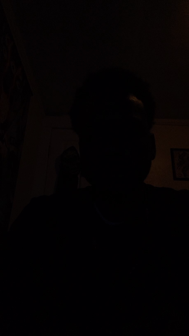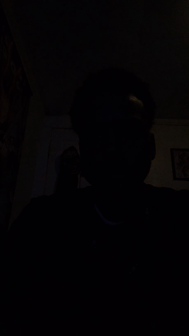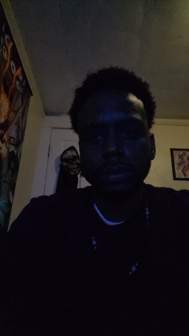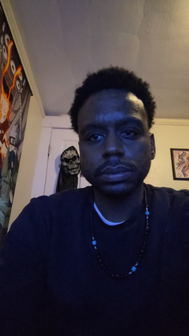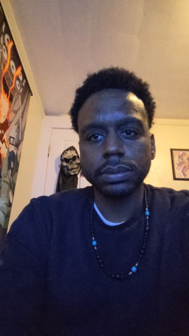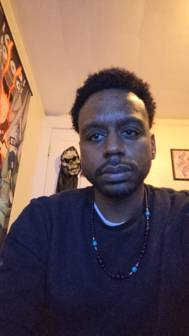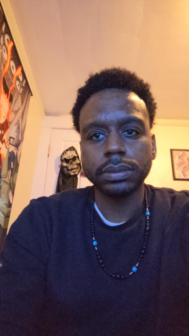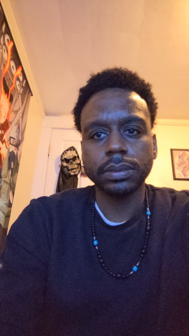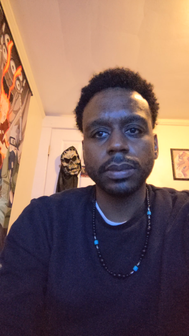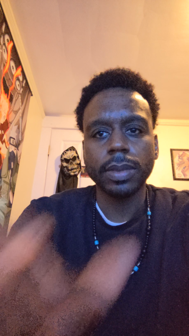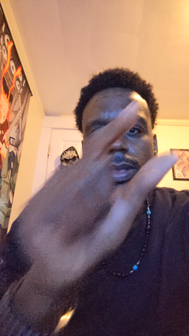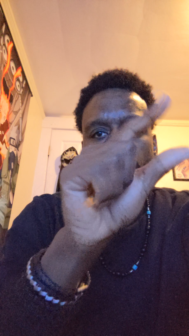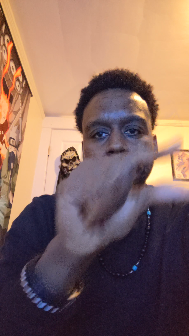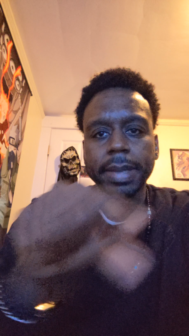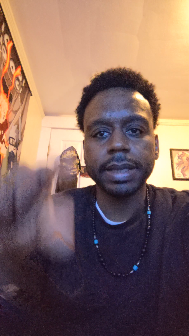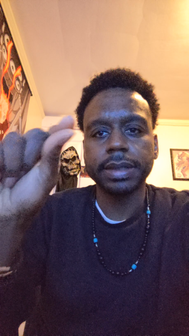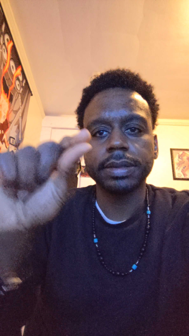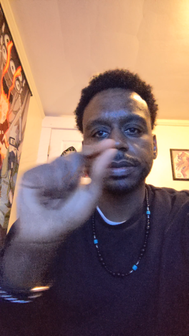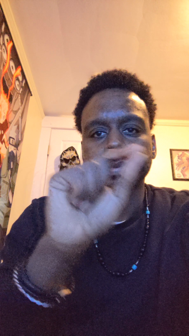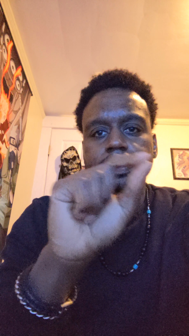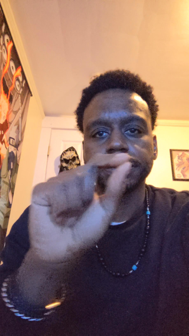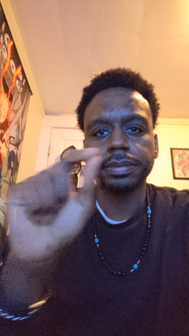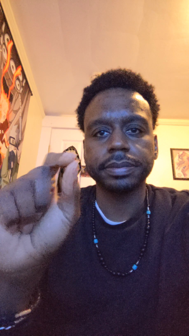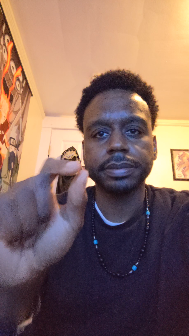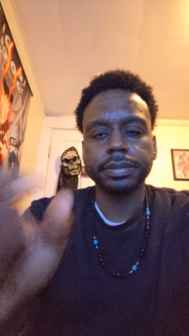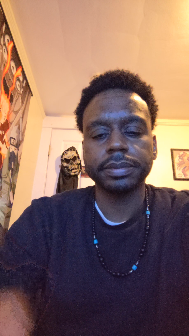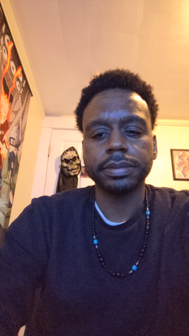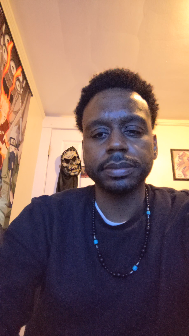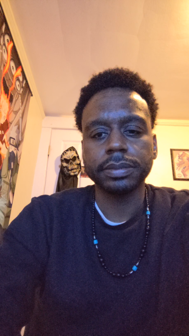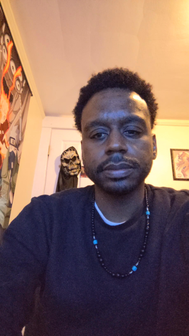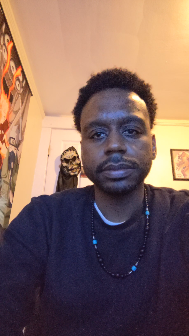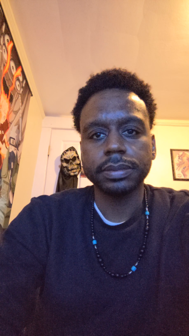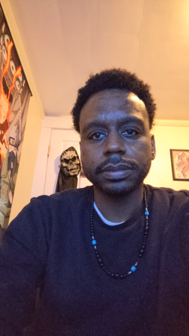peas